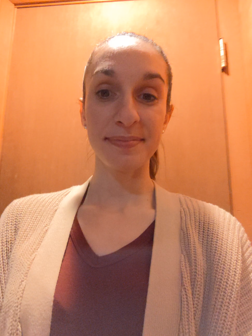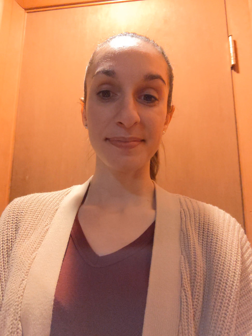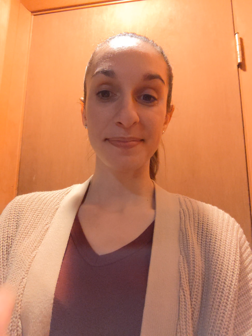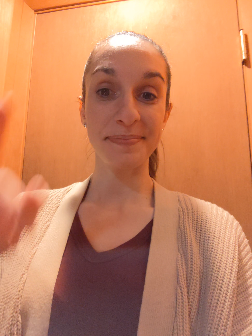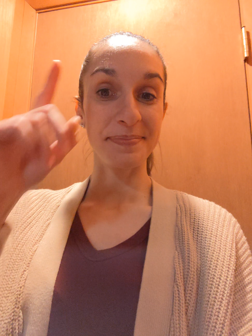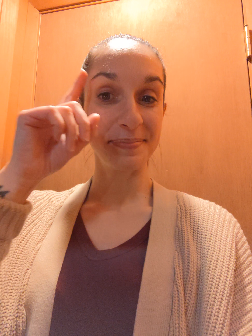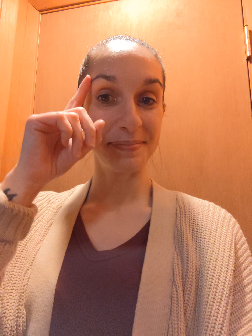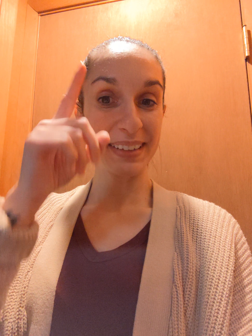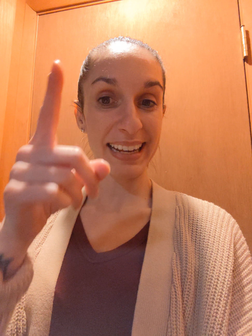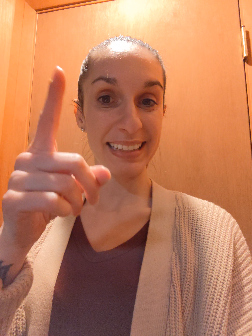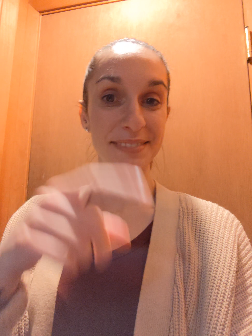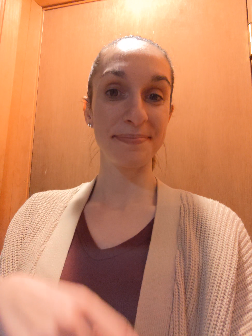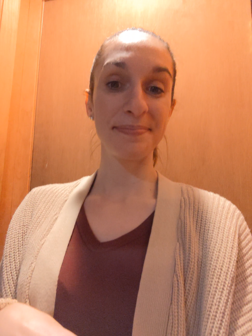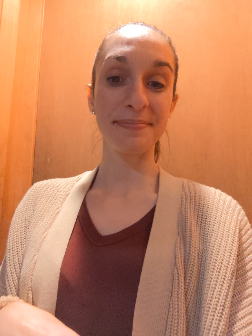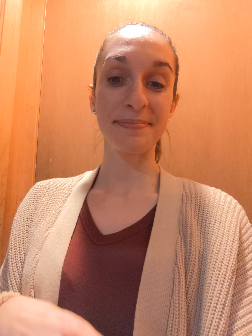penny